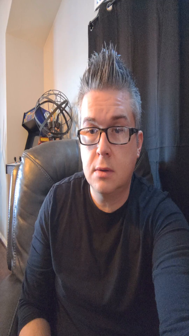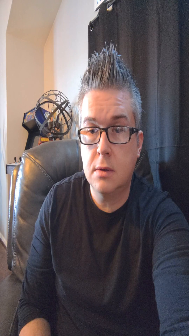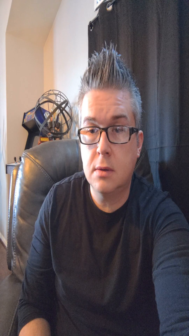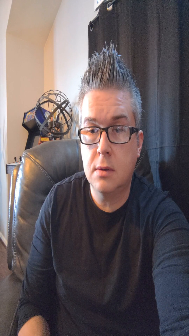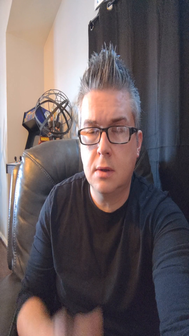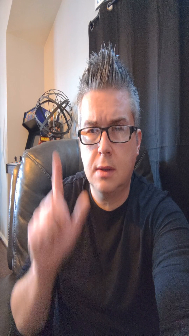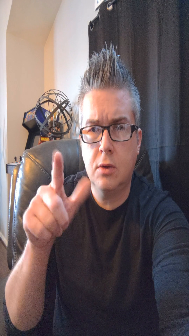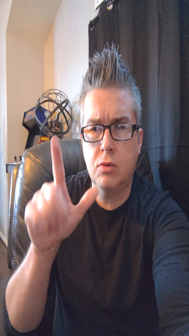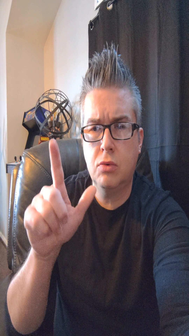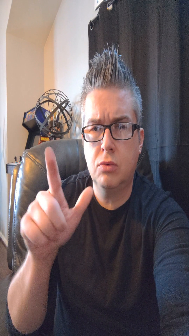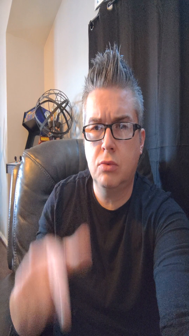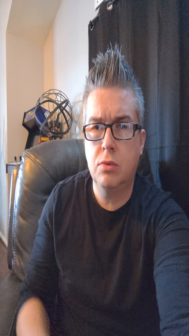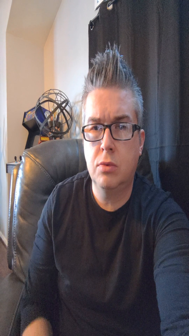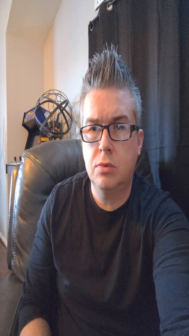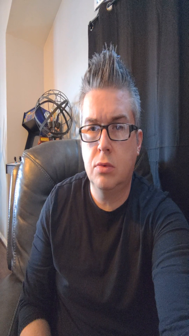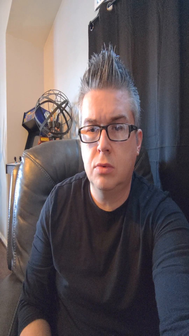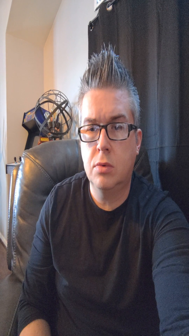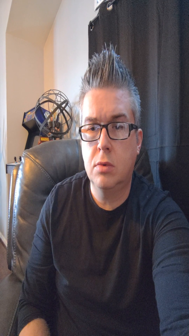later